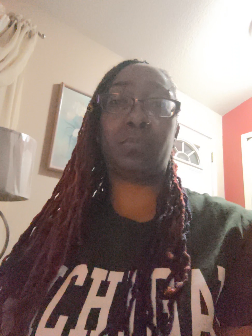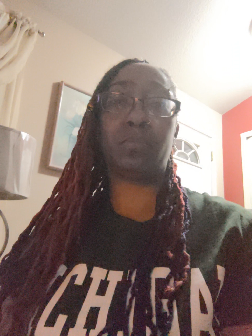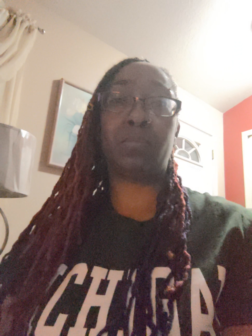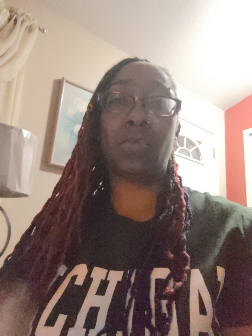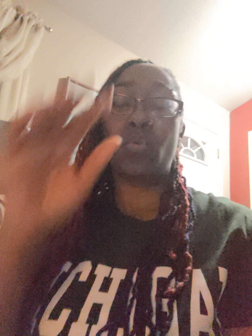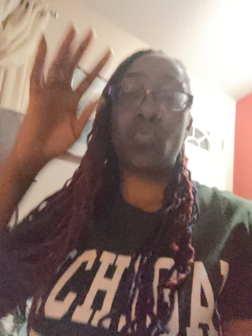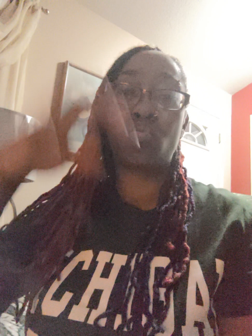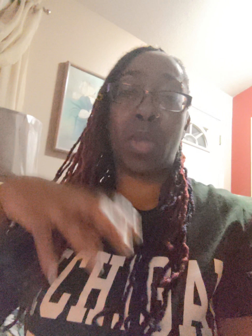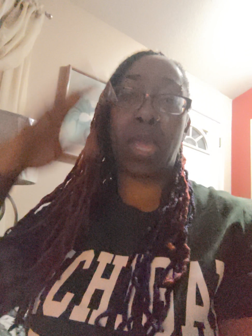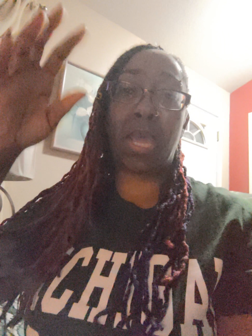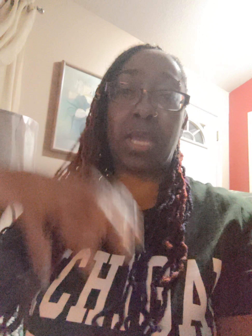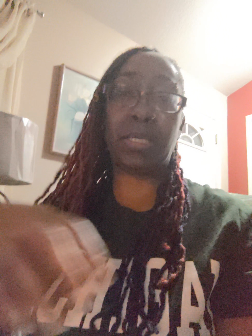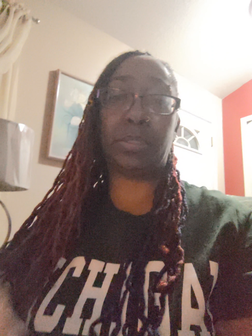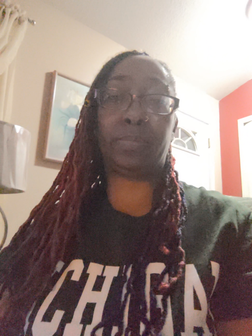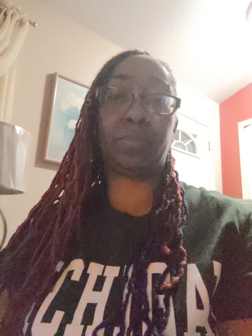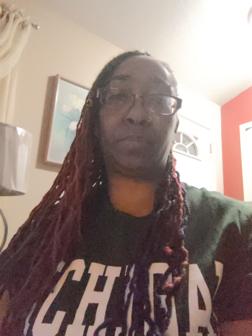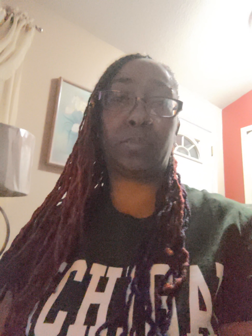rain